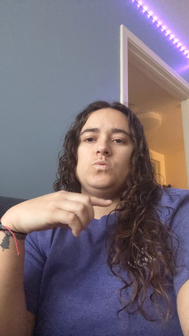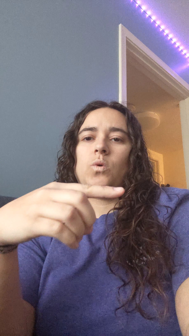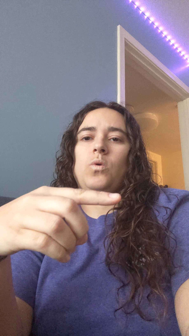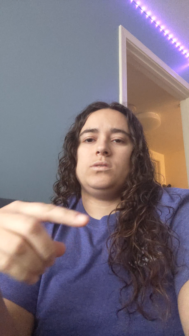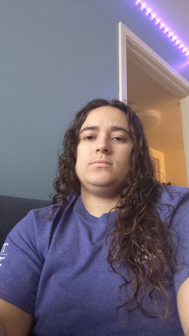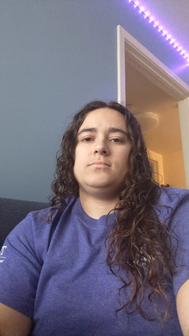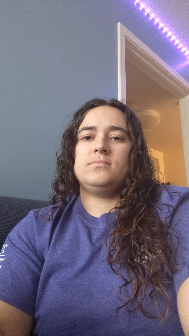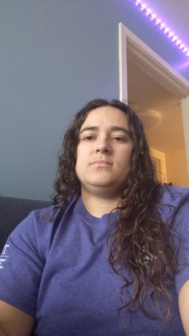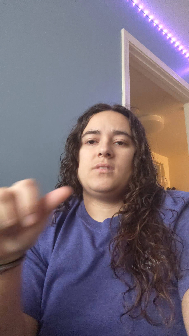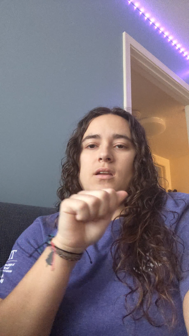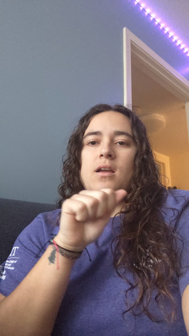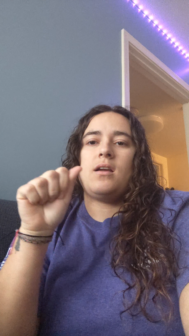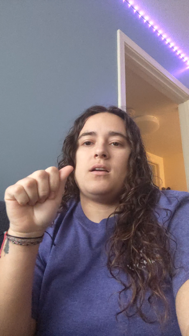a